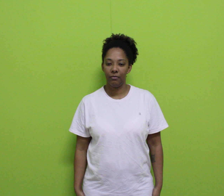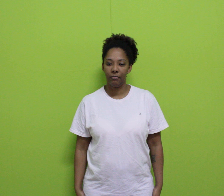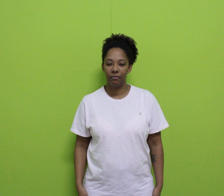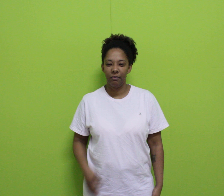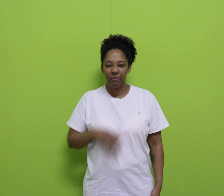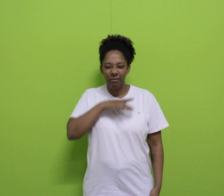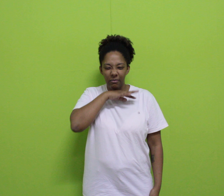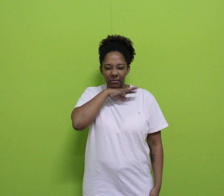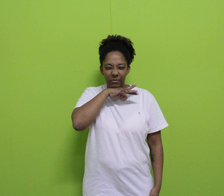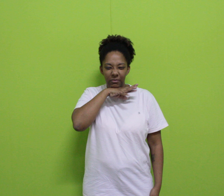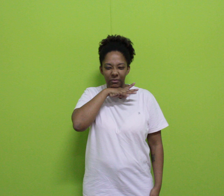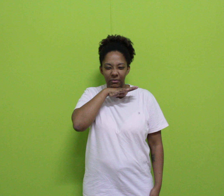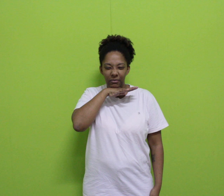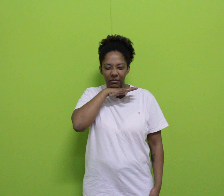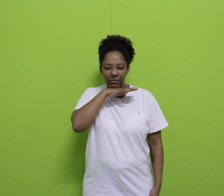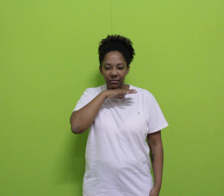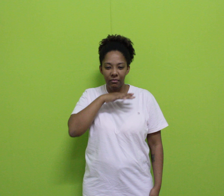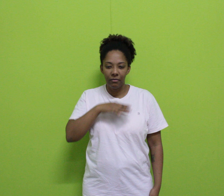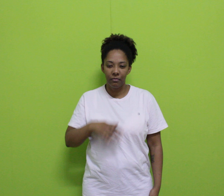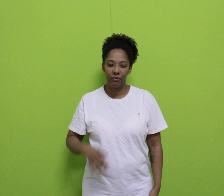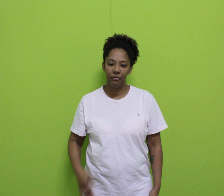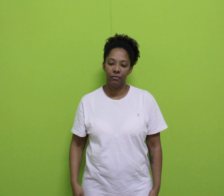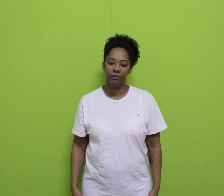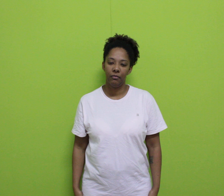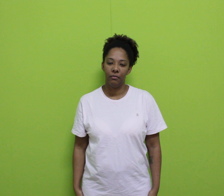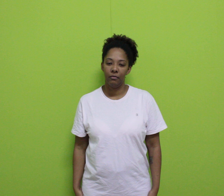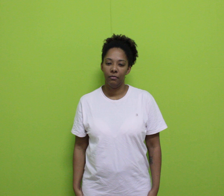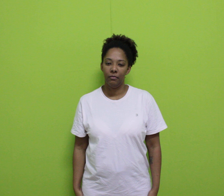ruim